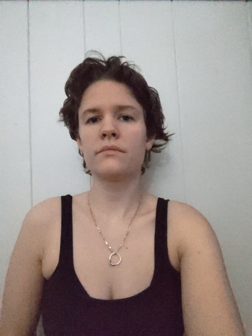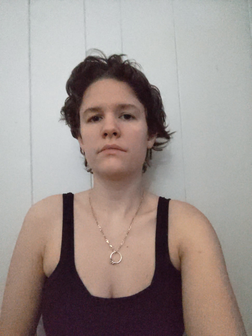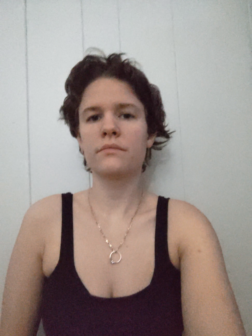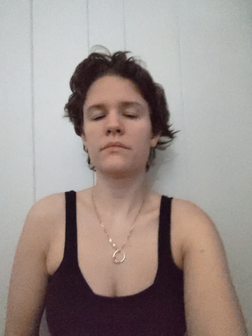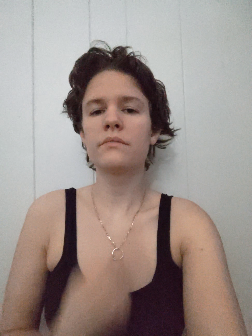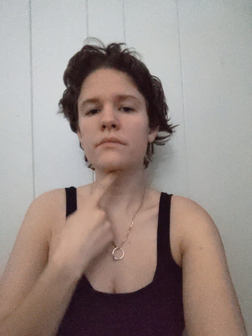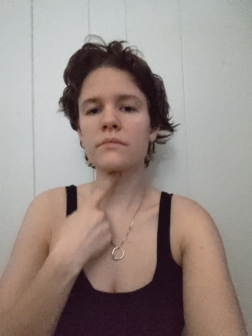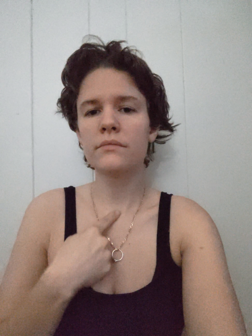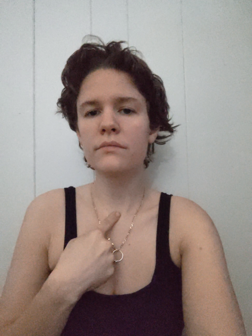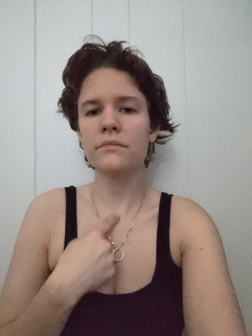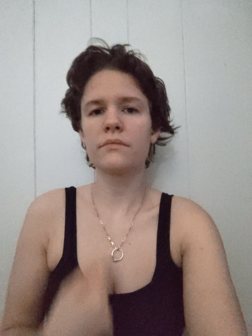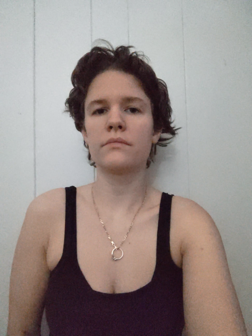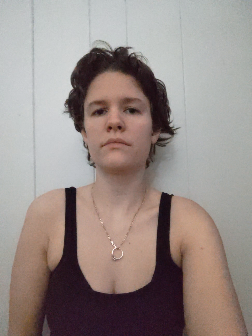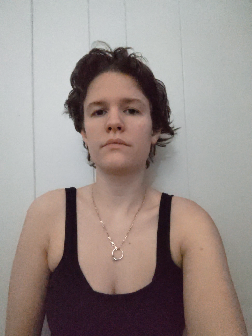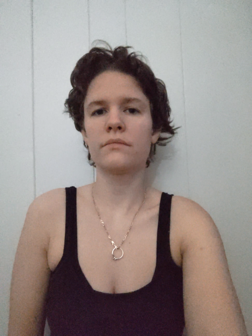thirsty